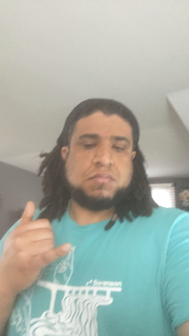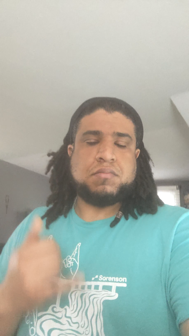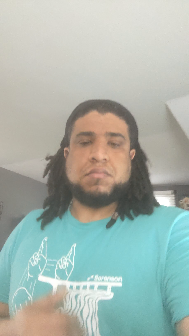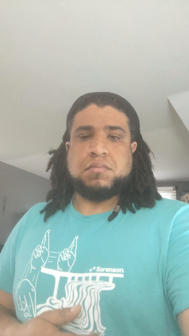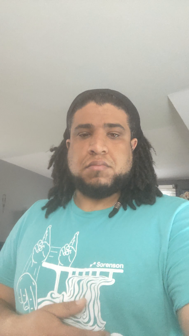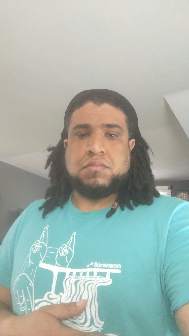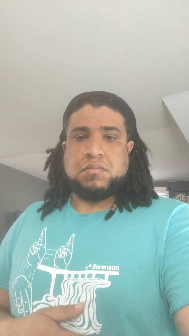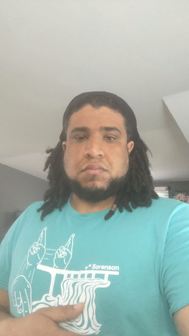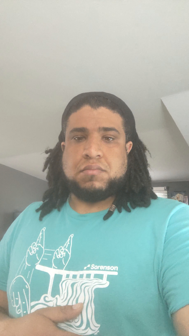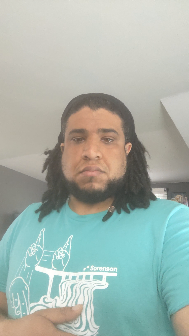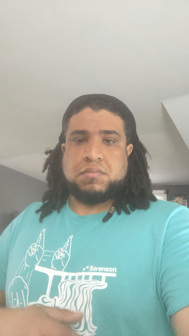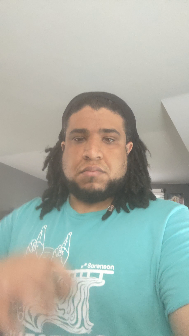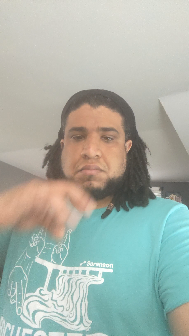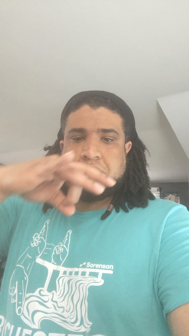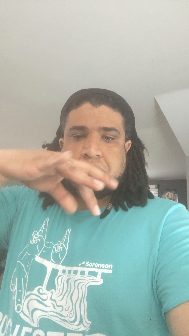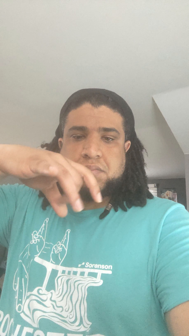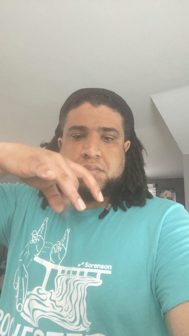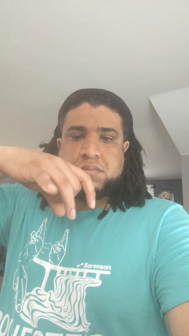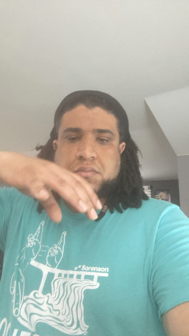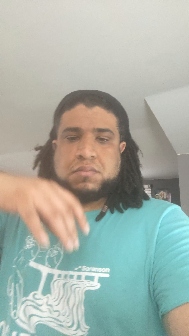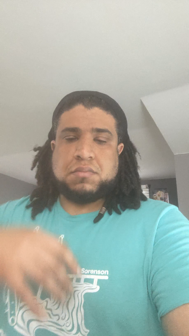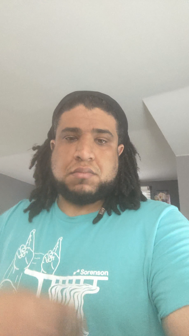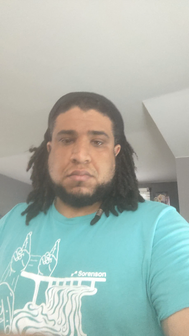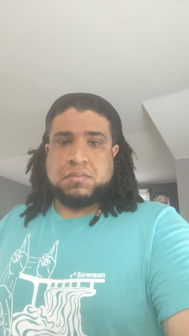pumpkin